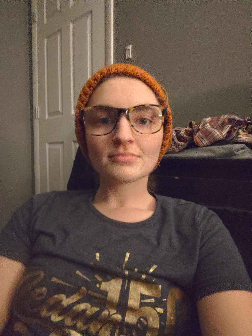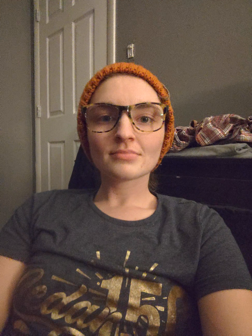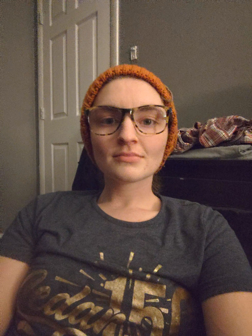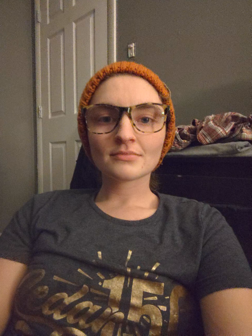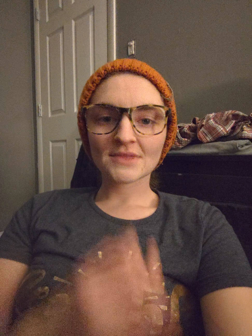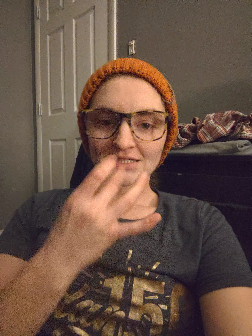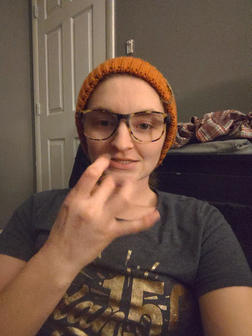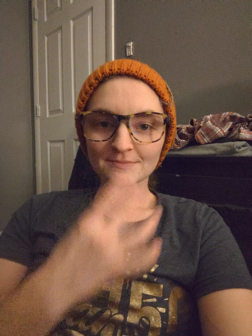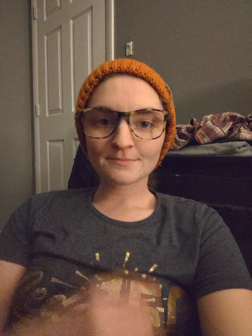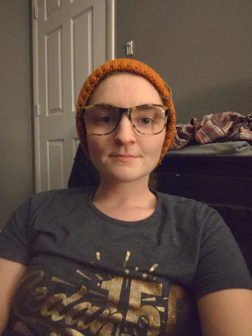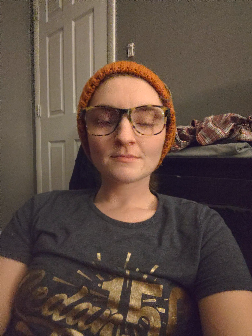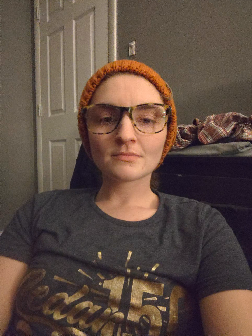snack